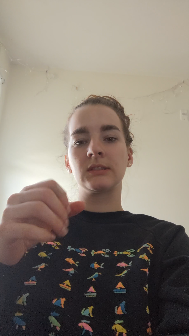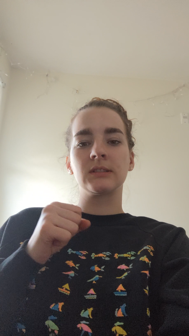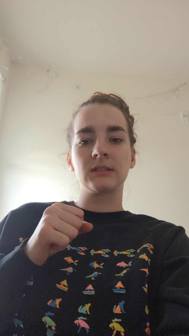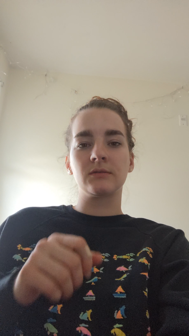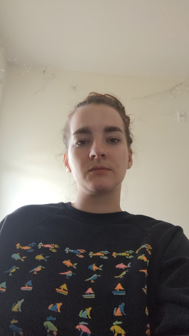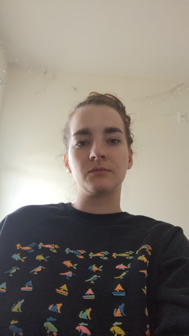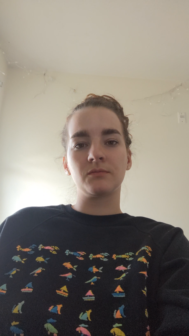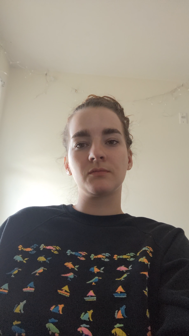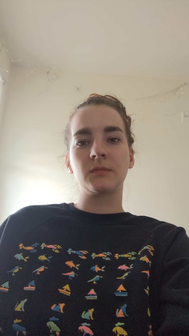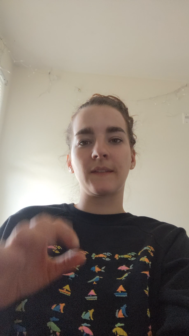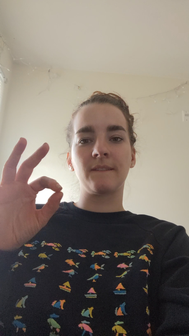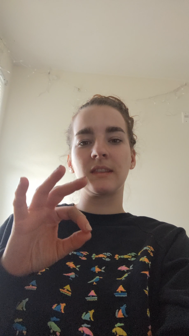fit